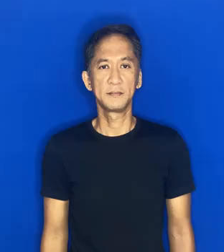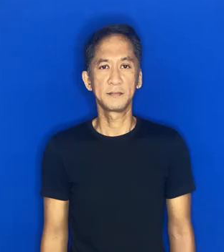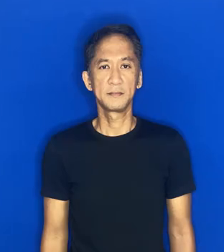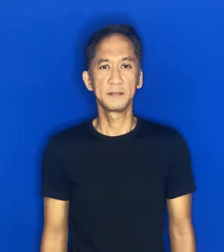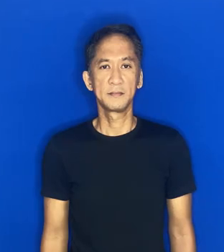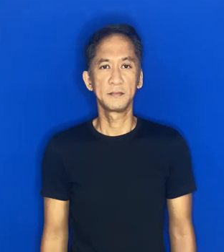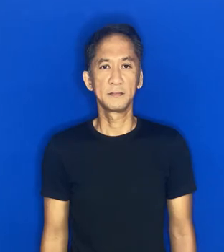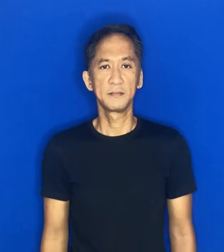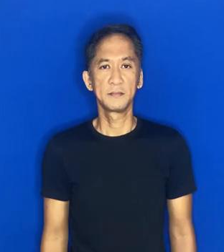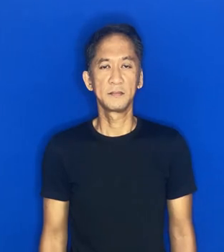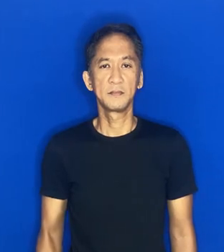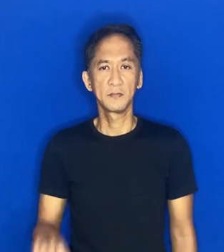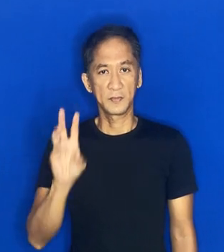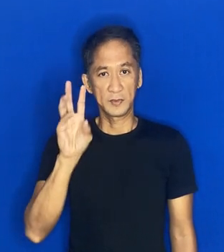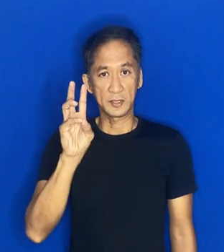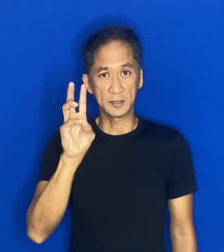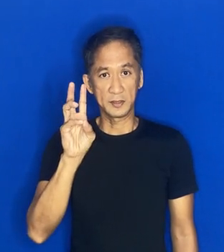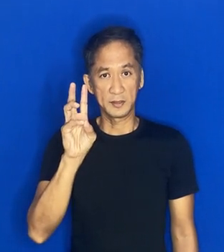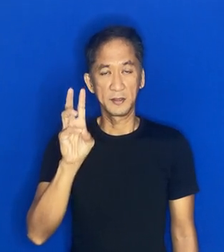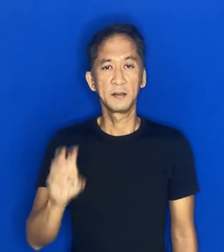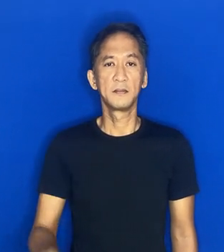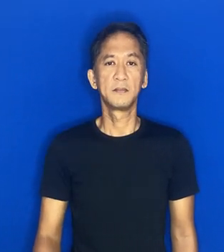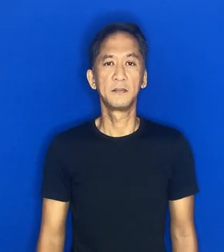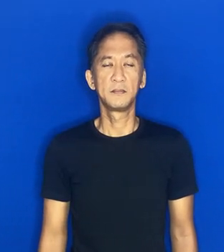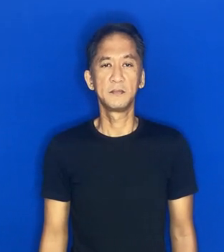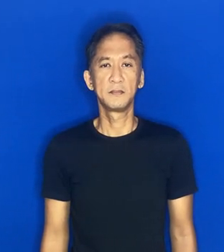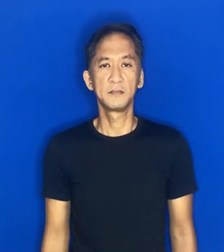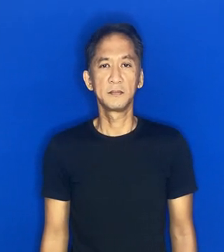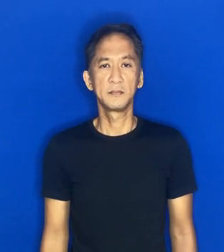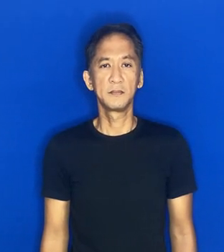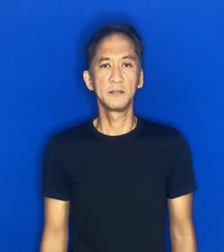six